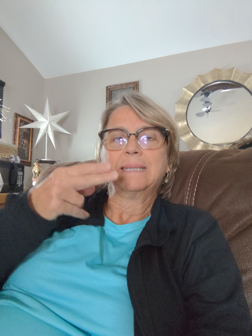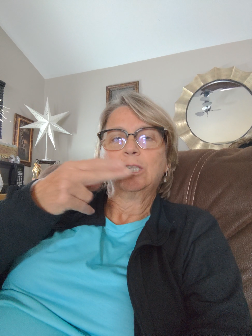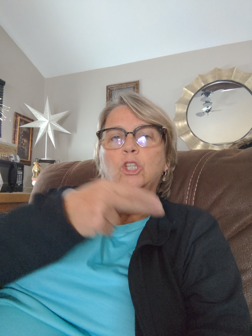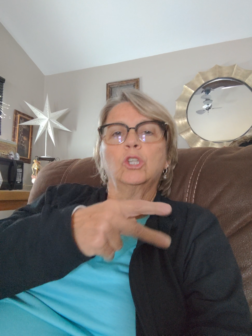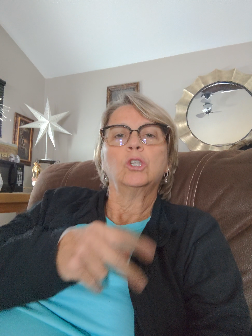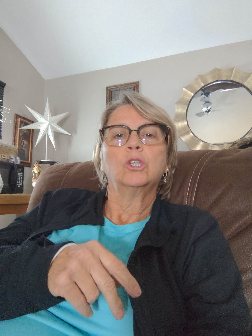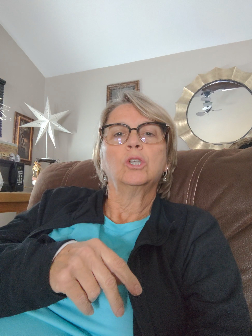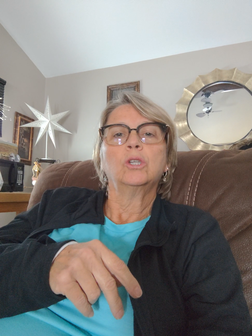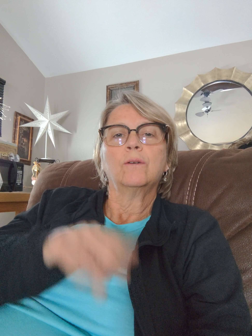scissors